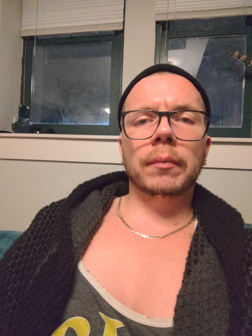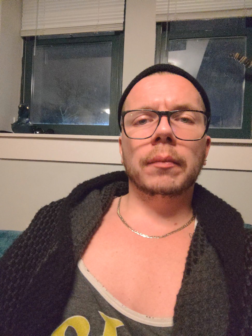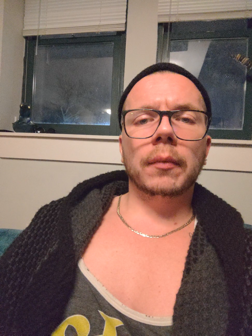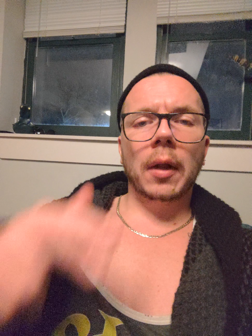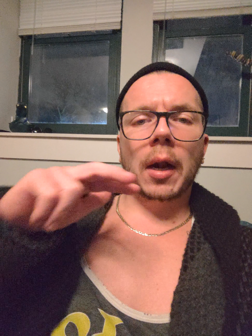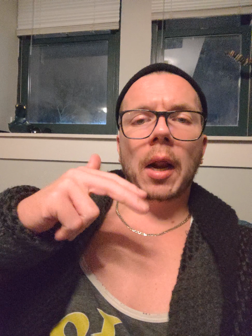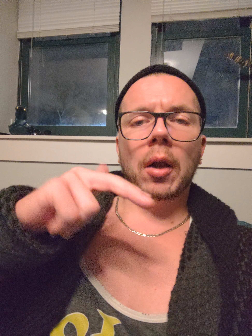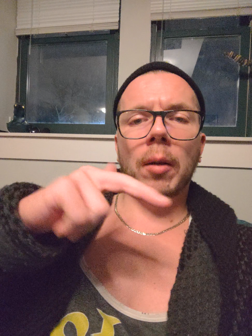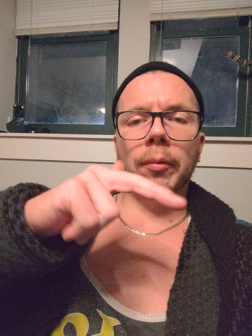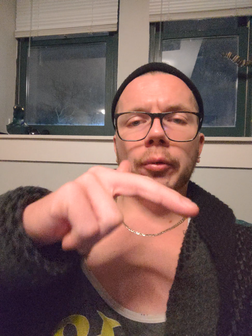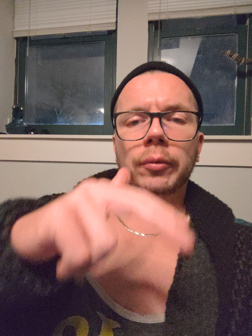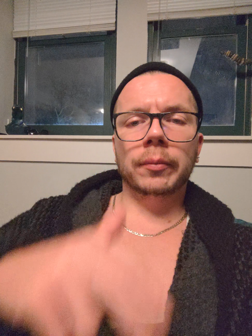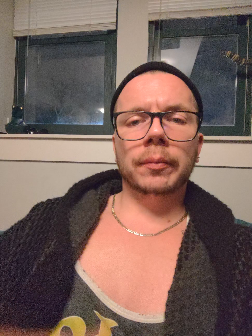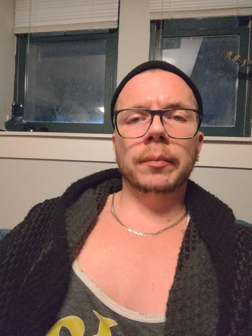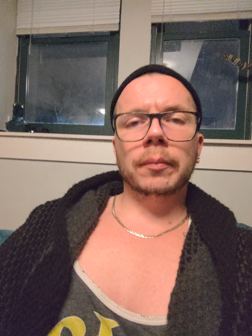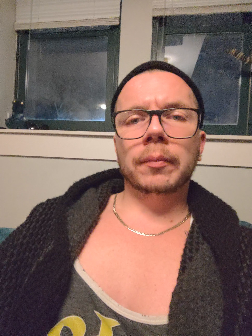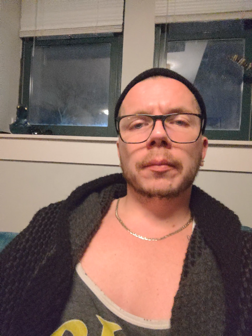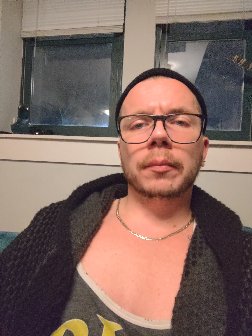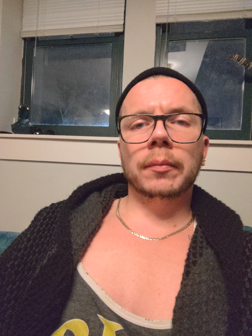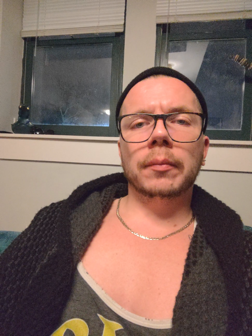helicopter